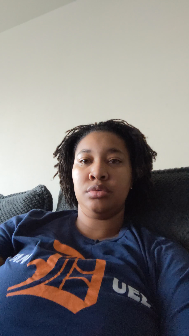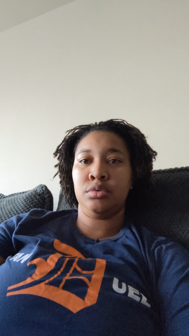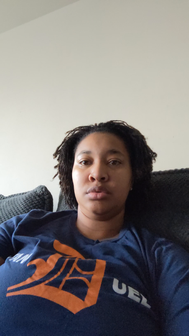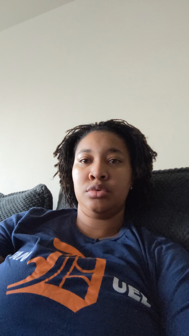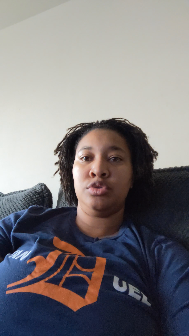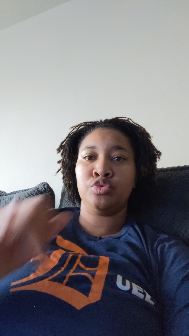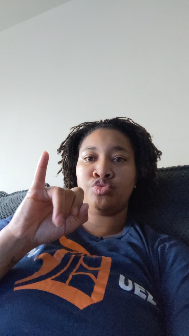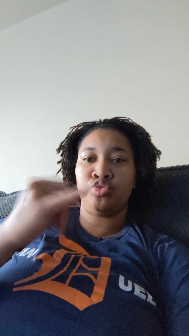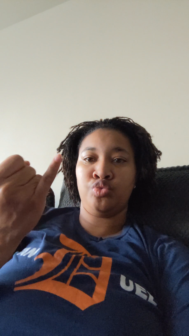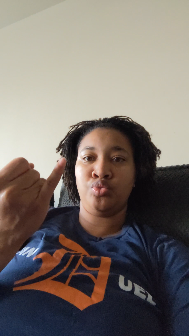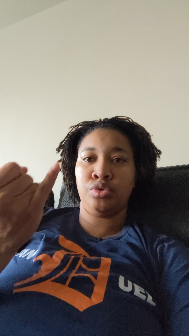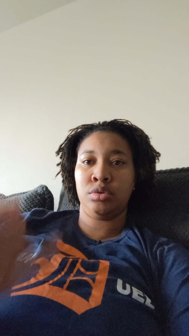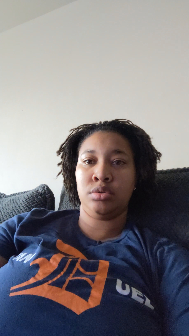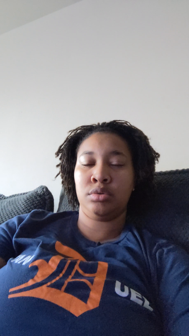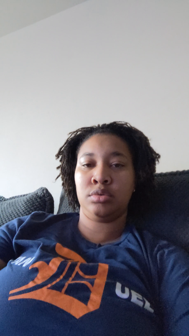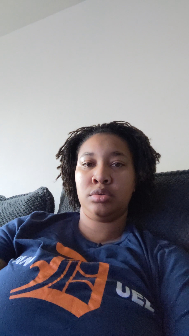juice